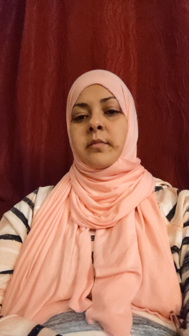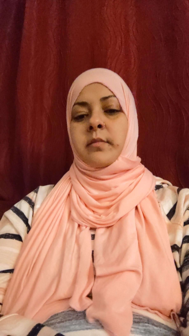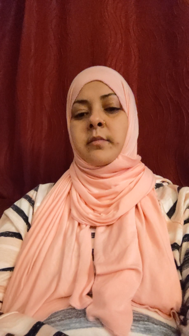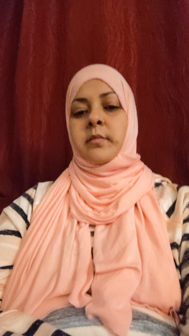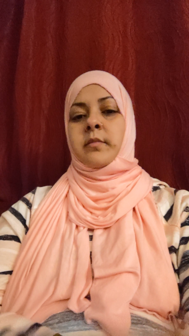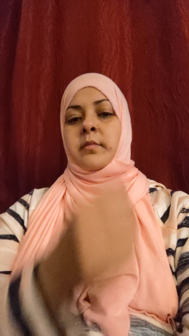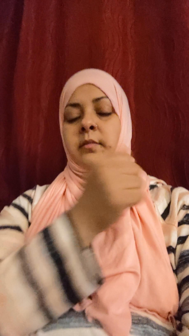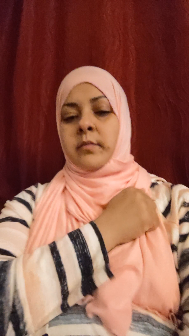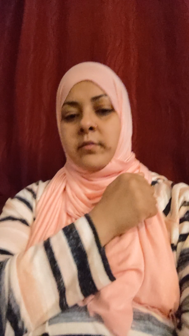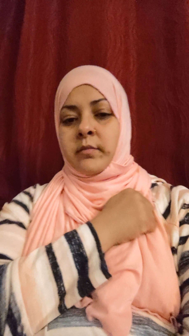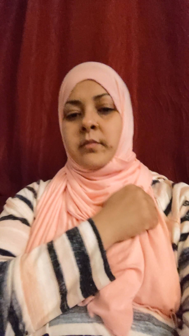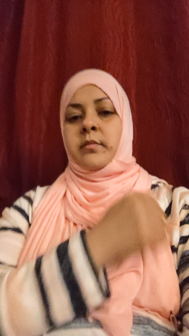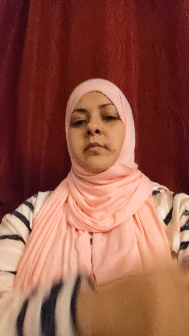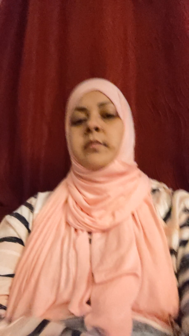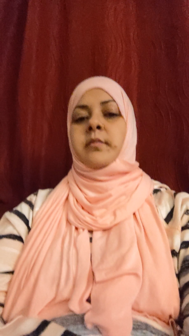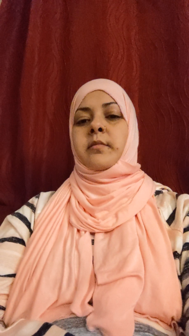hug